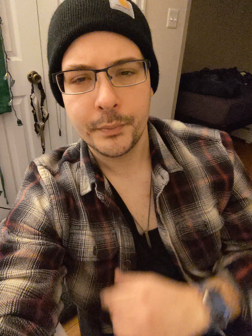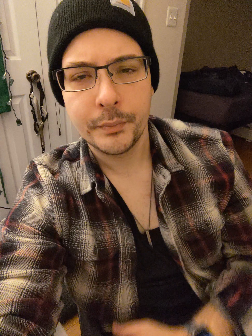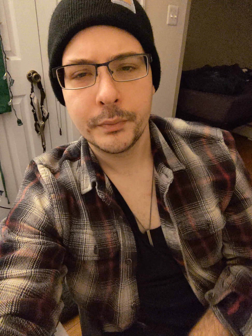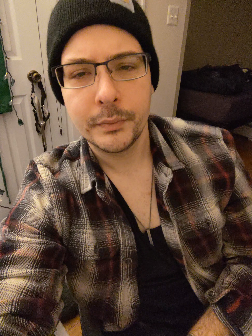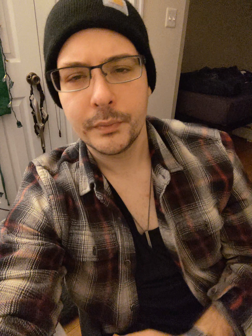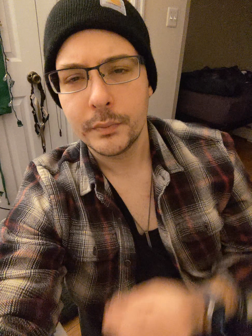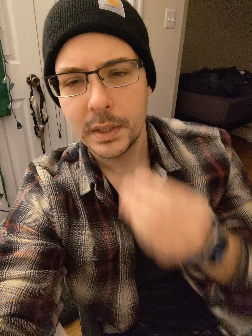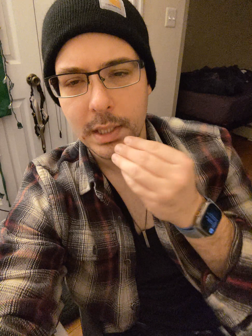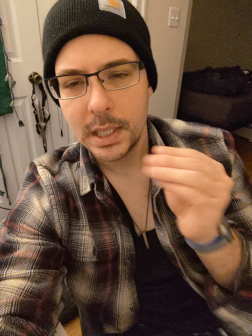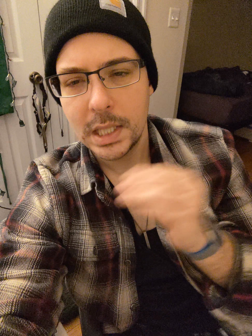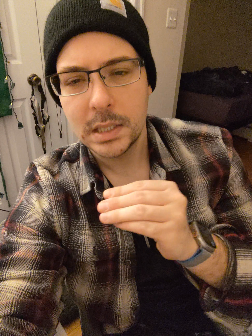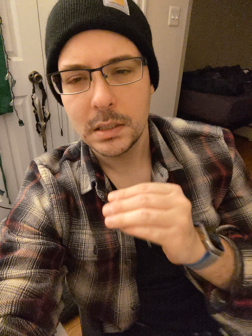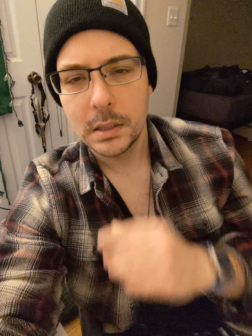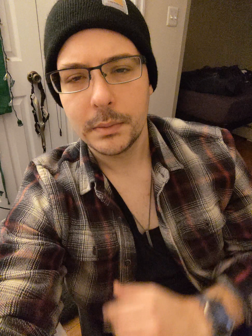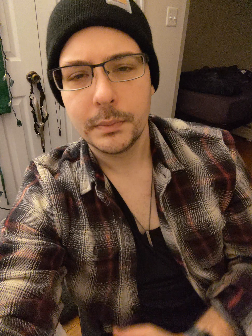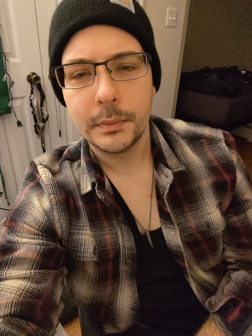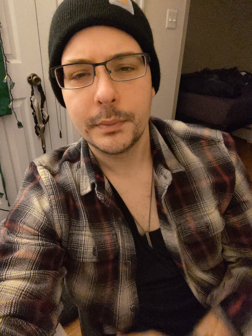kiss